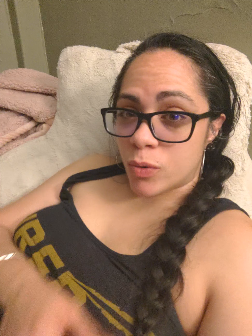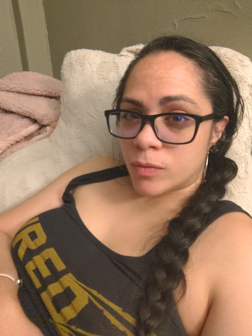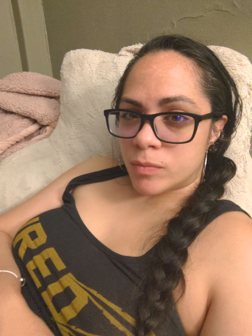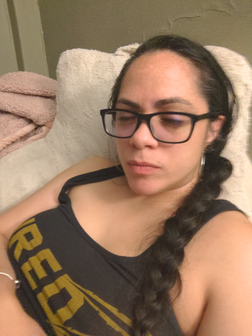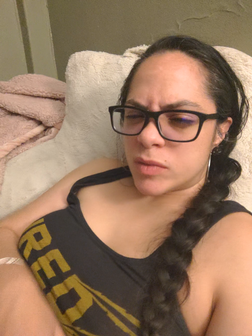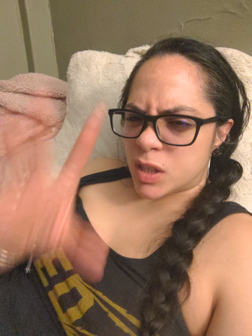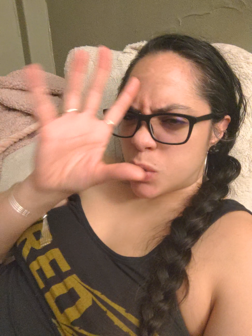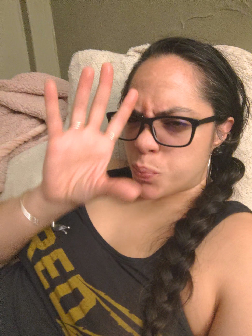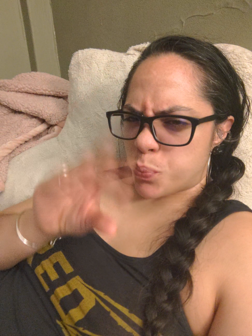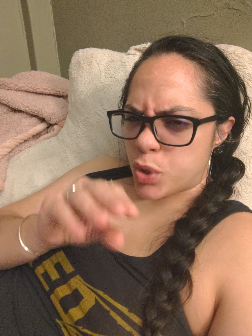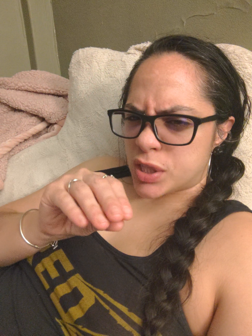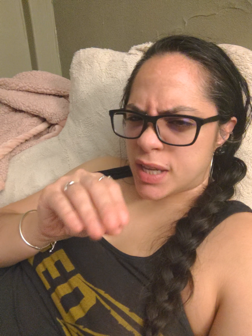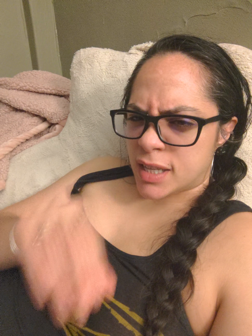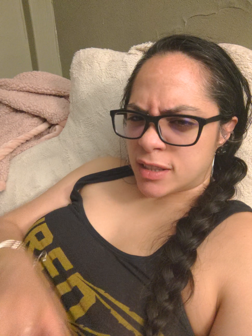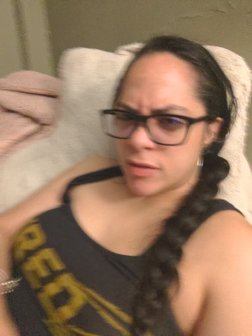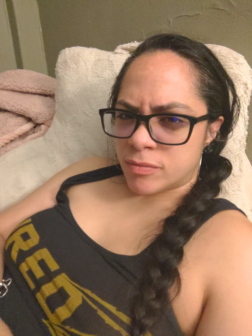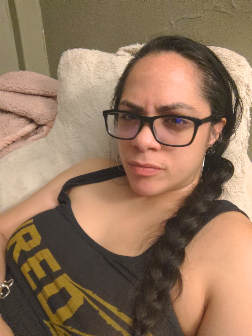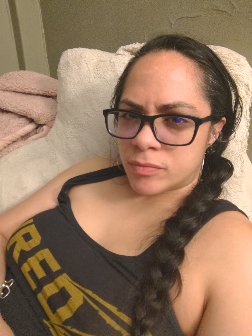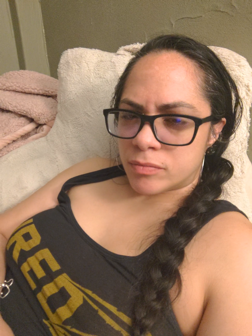pretend